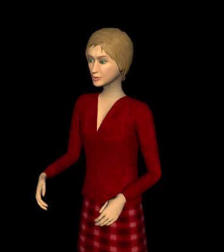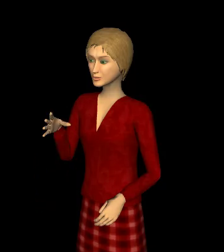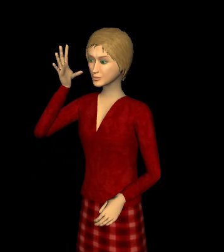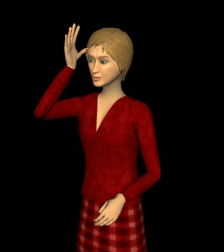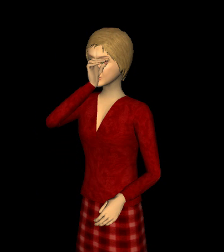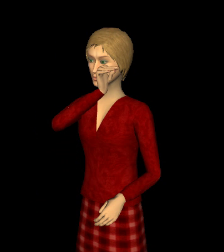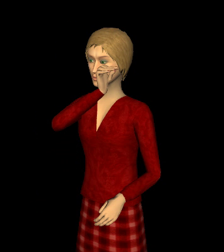ينسى